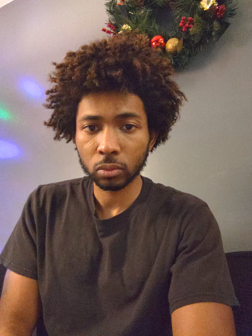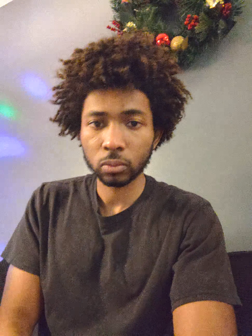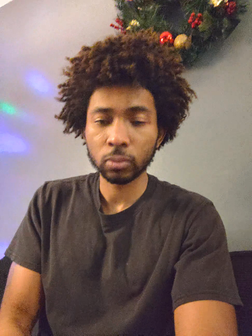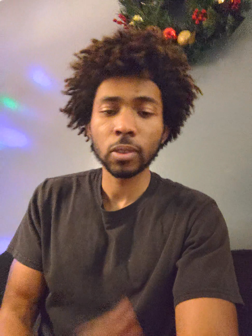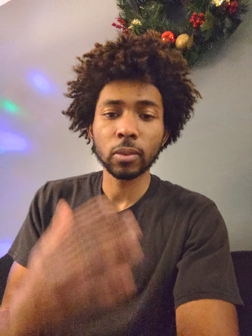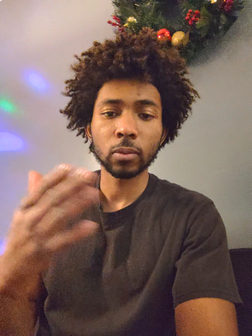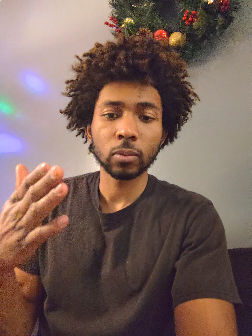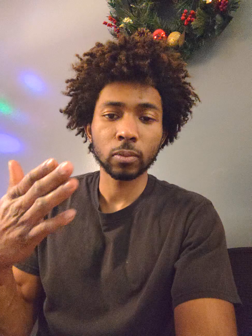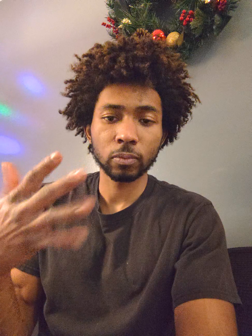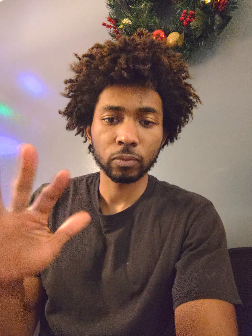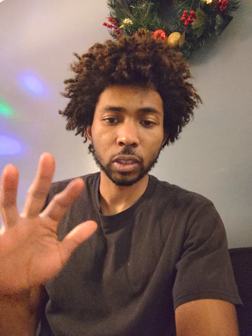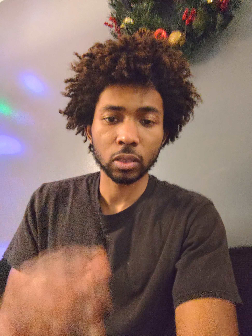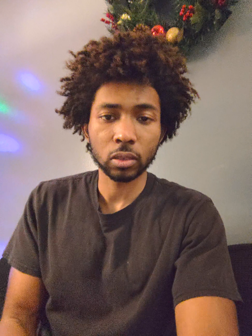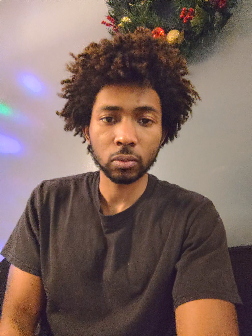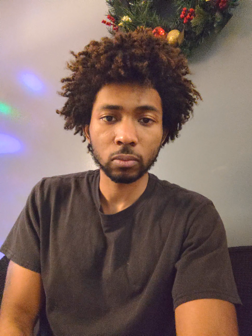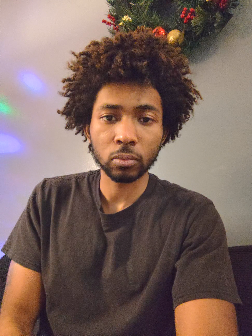finish